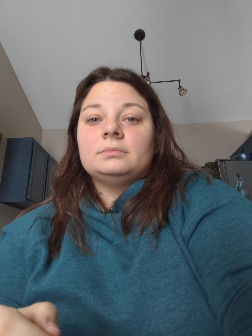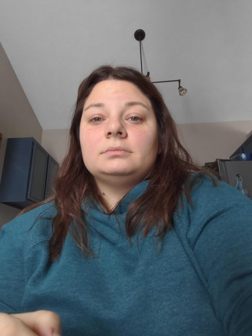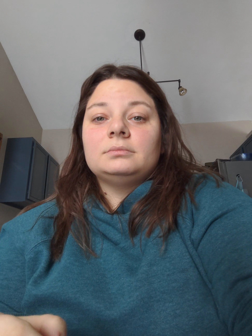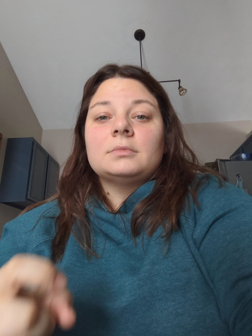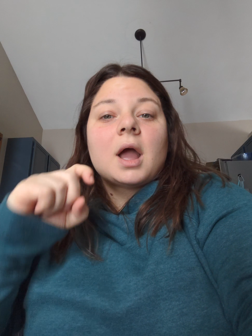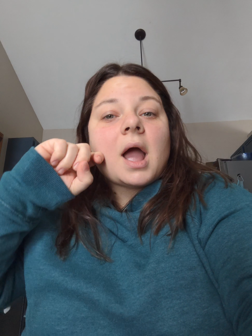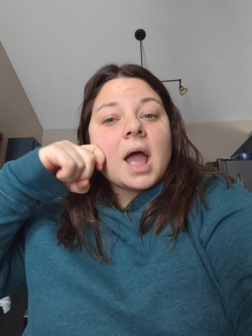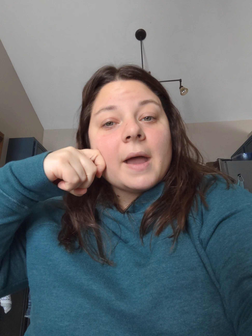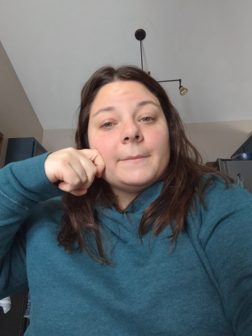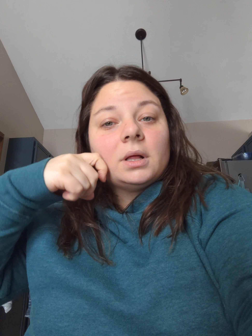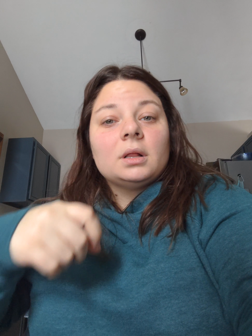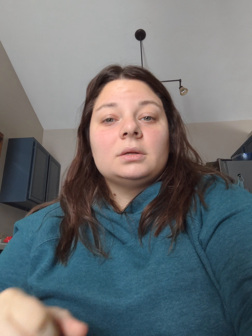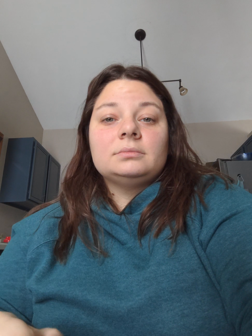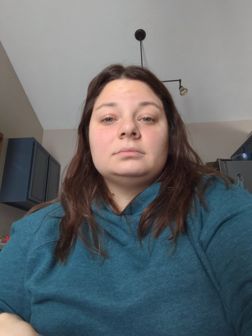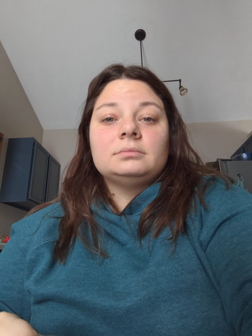apple